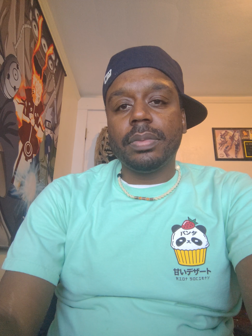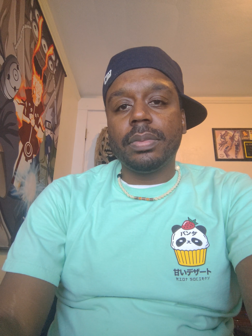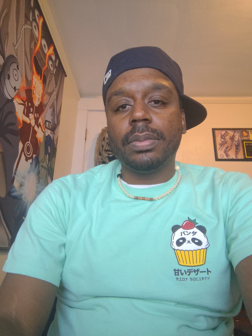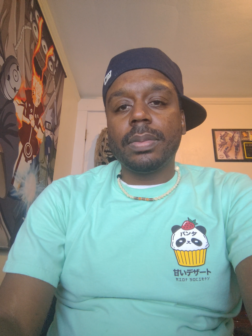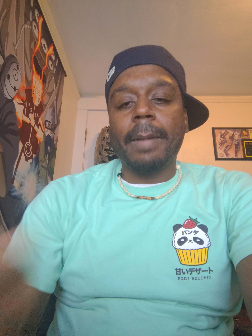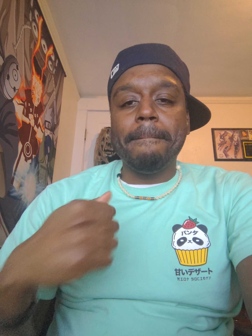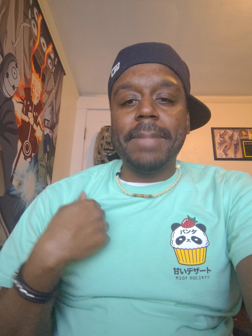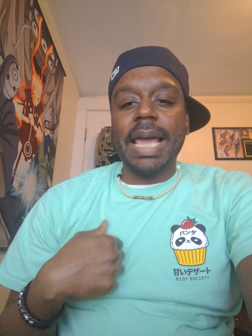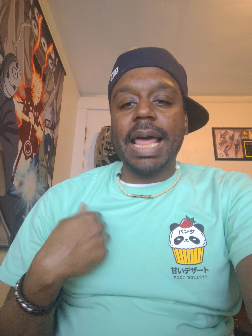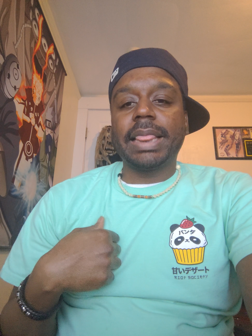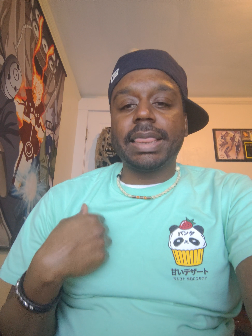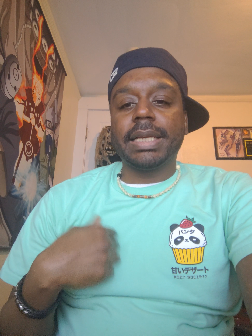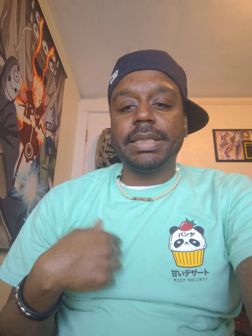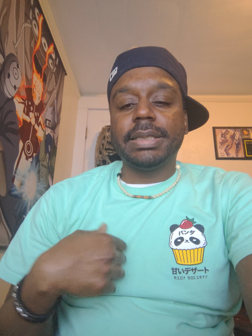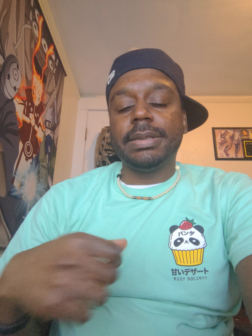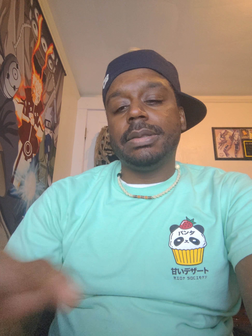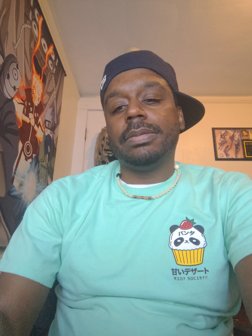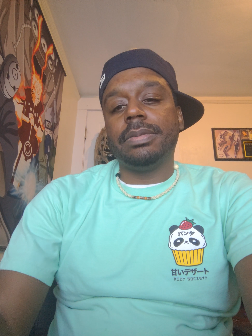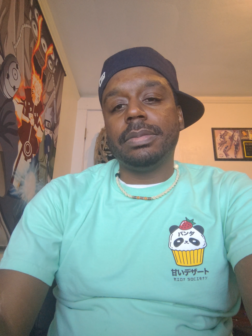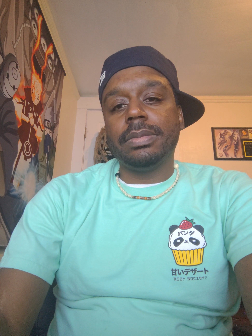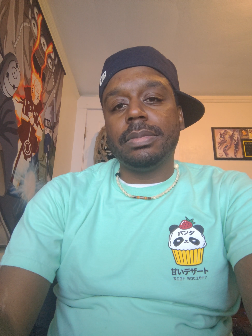bath